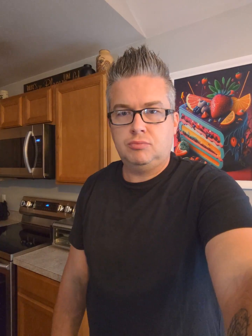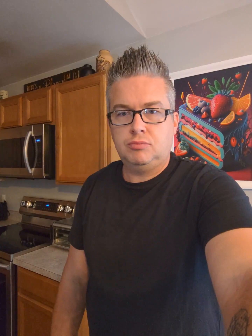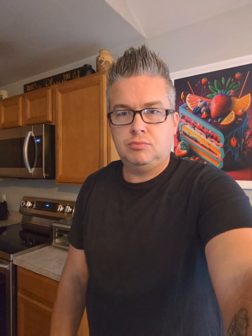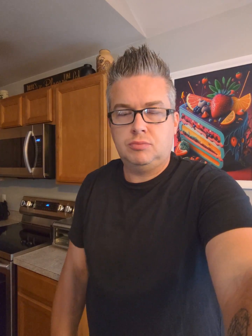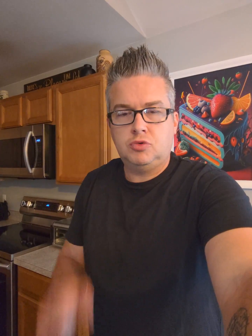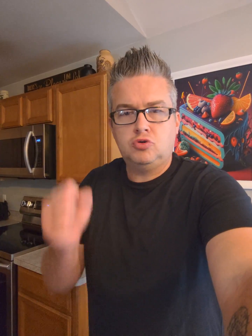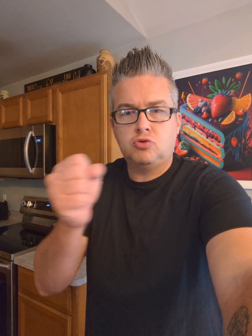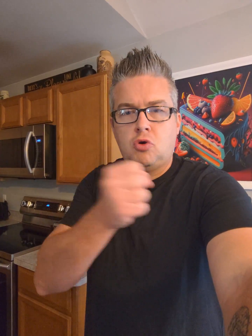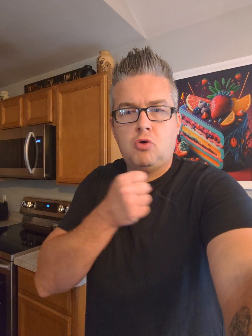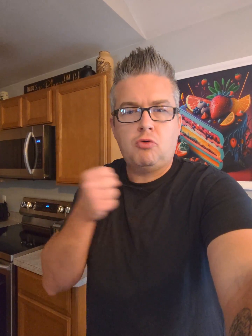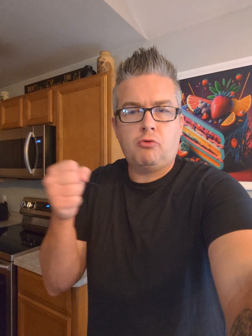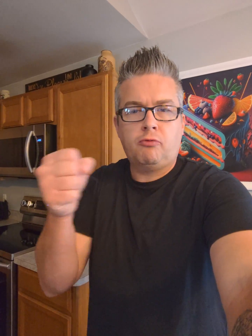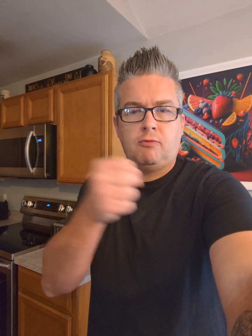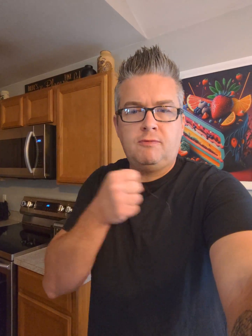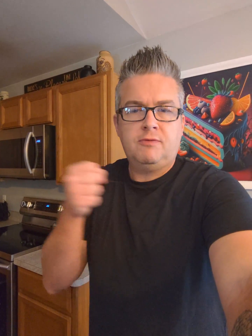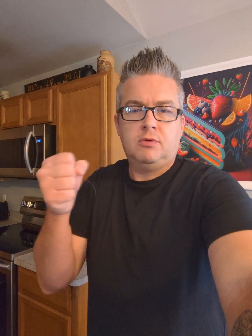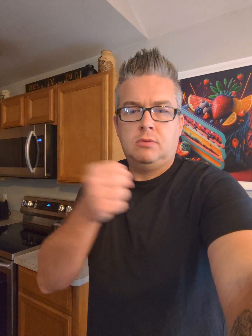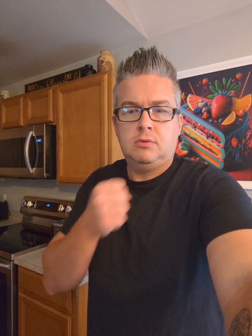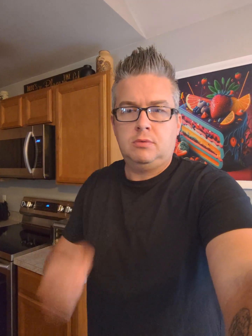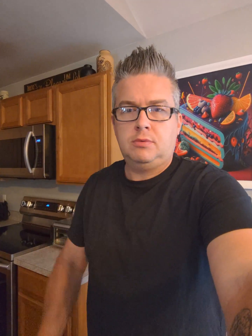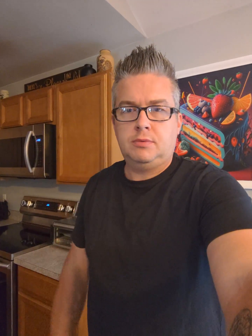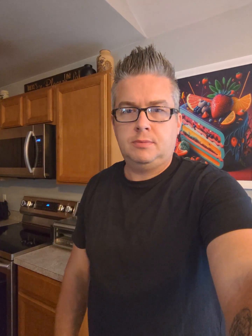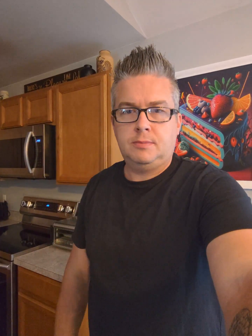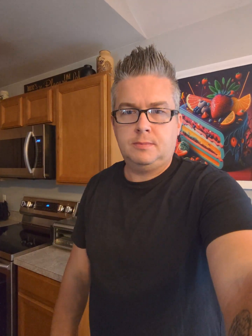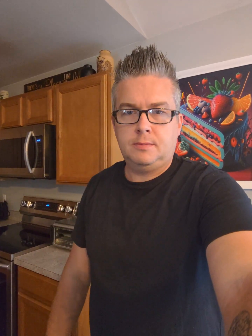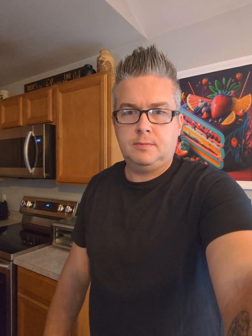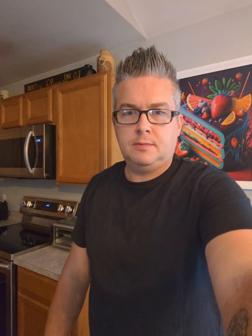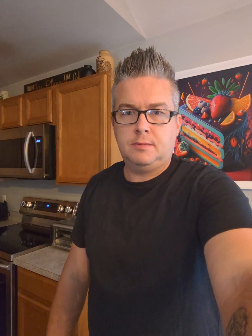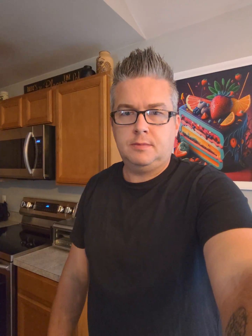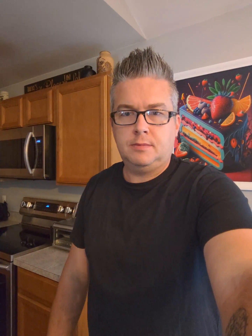coffee